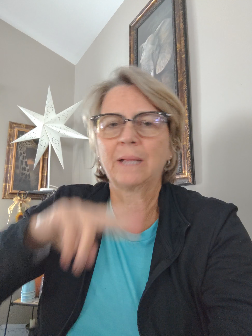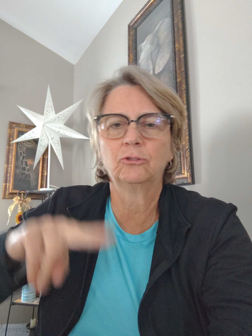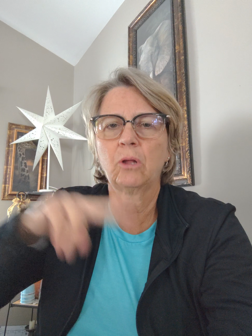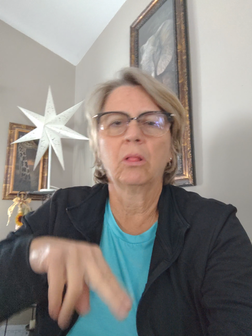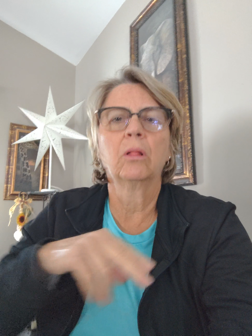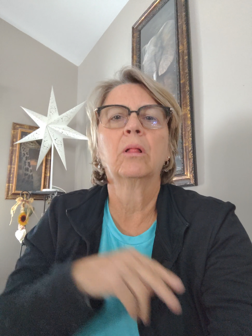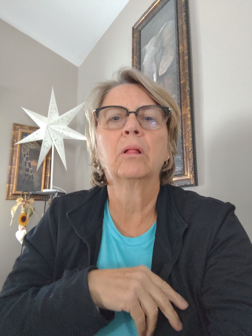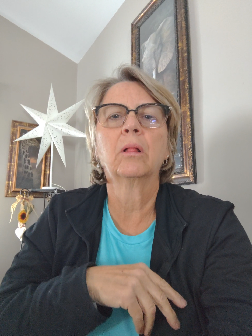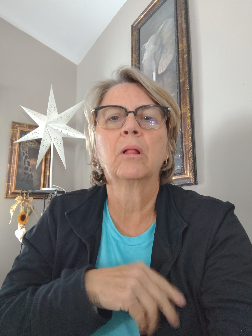puzzle